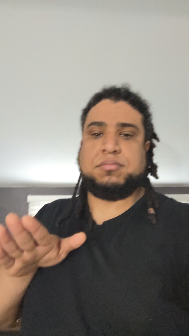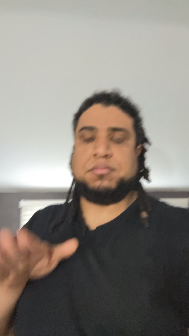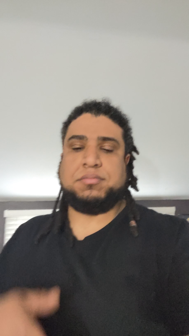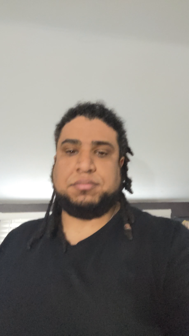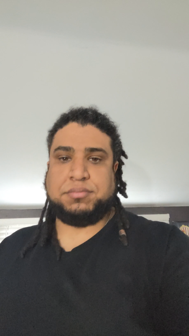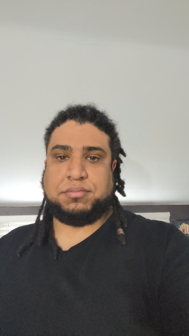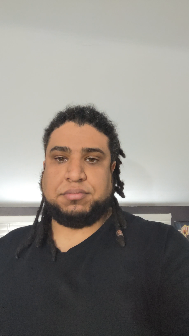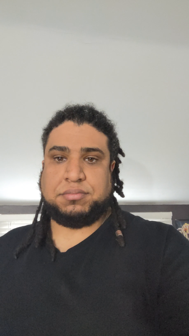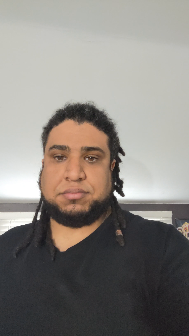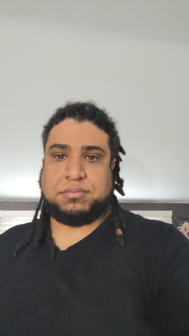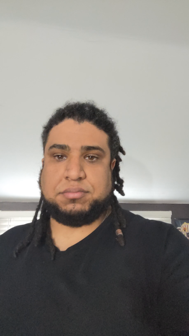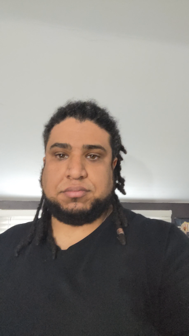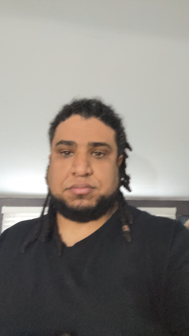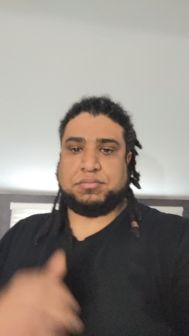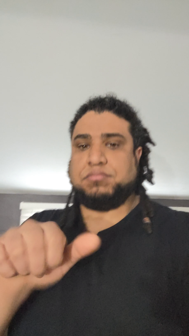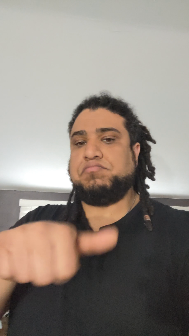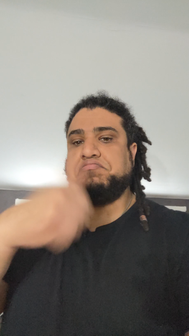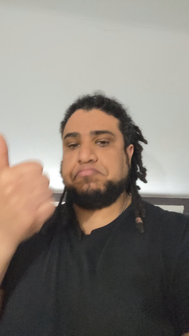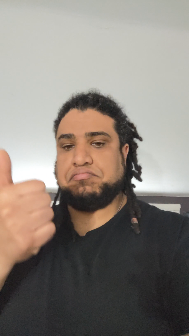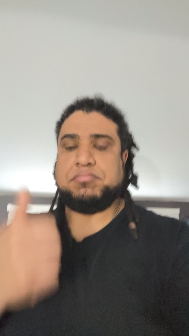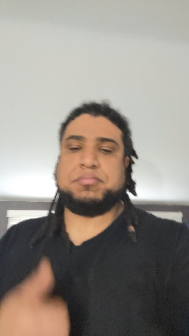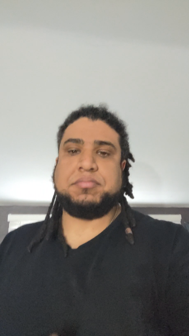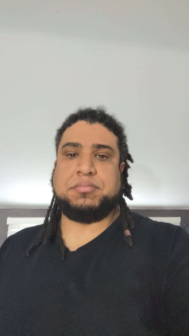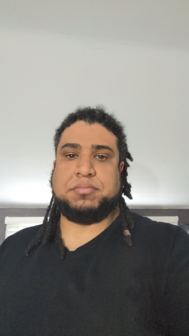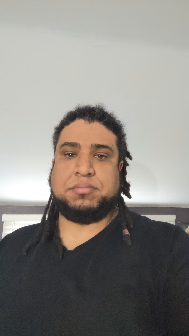other